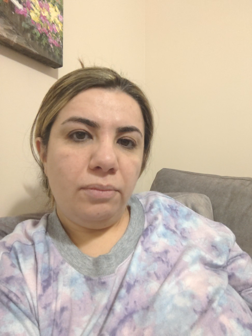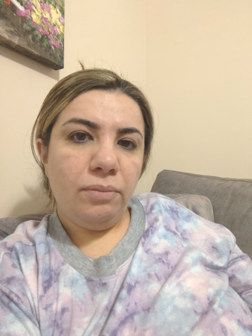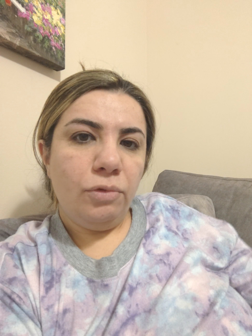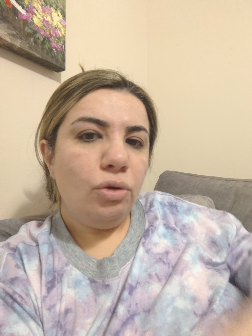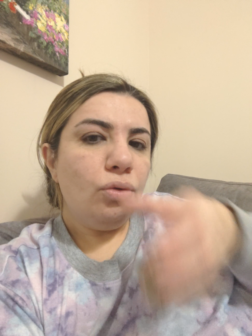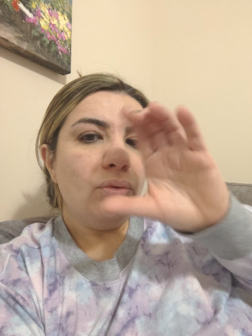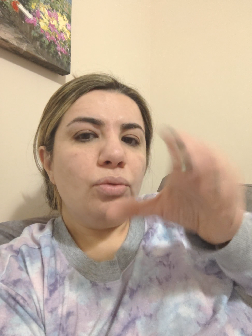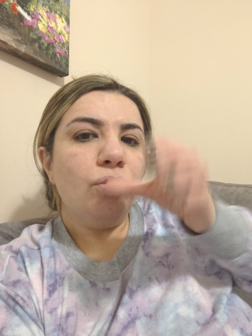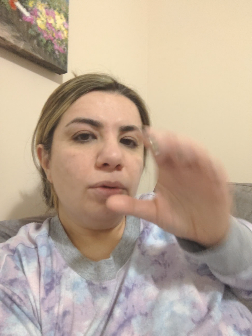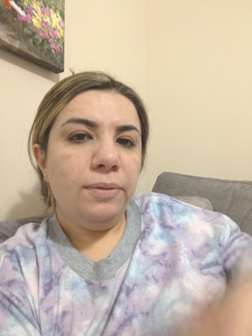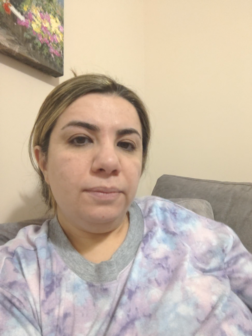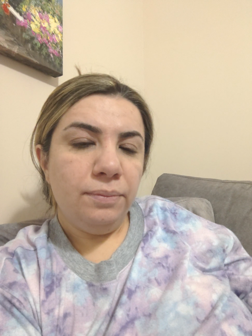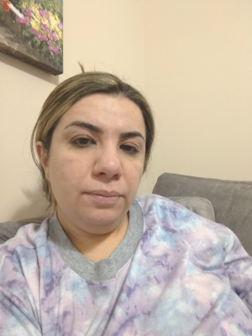drink